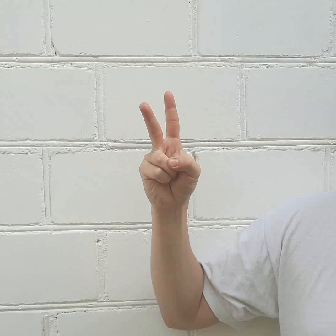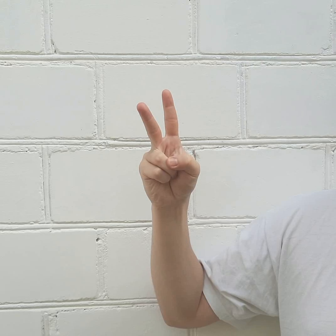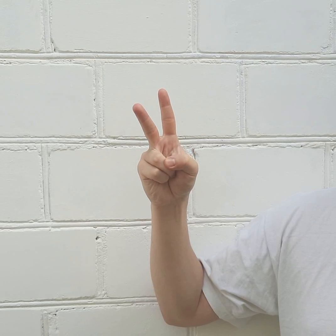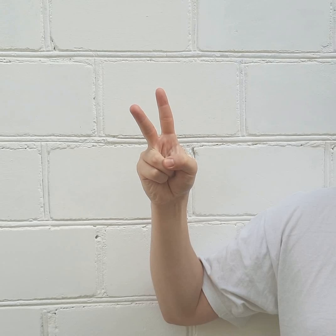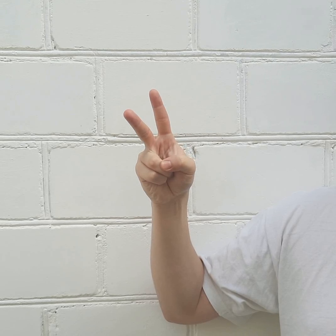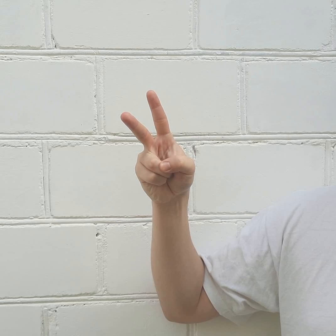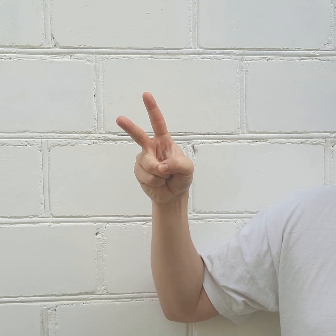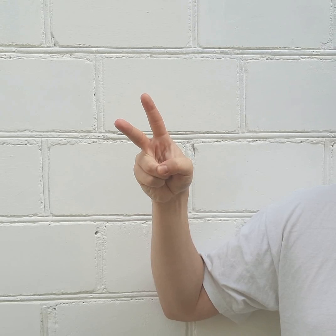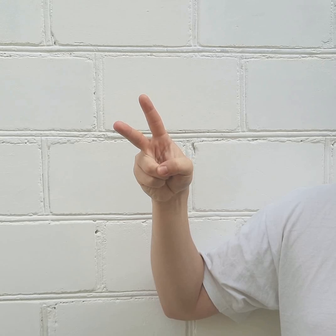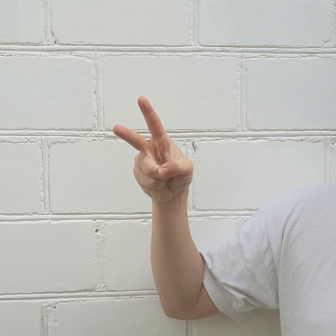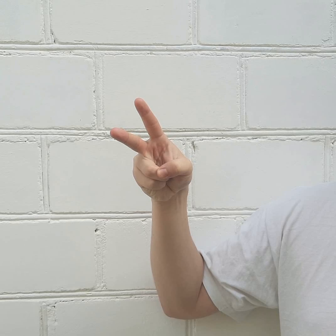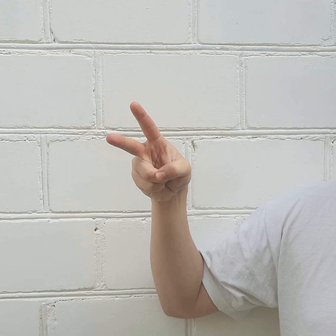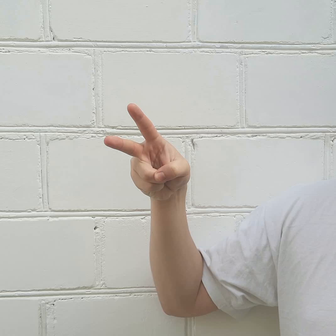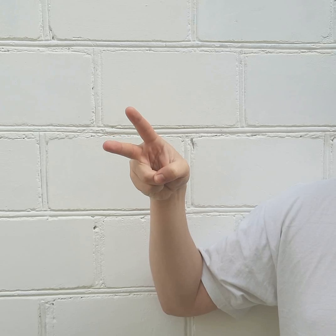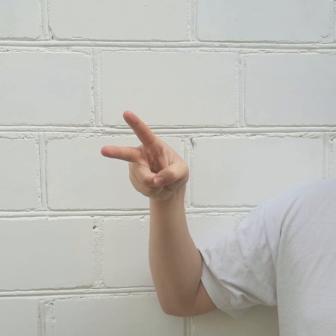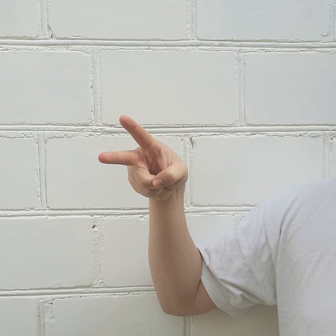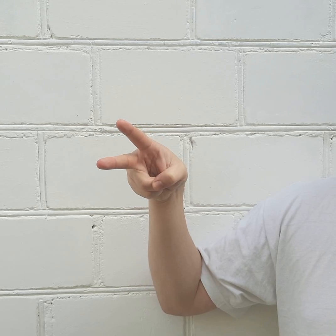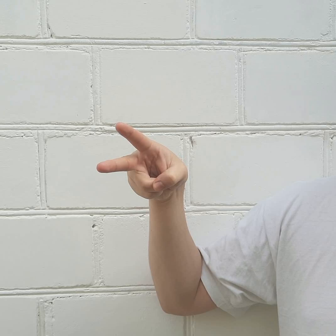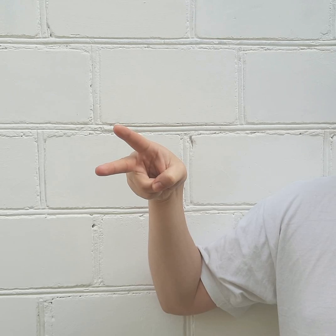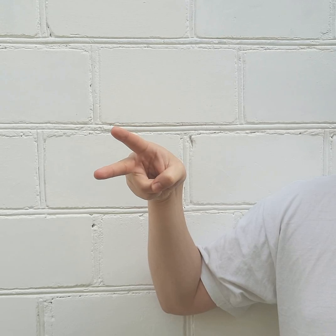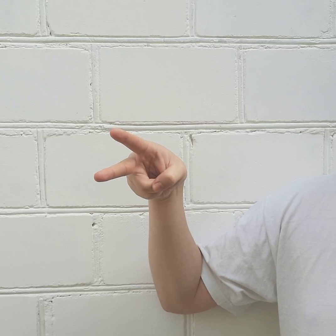К